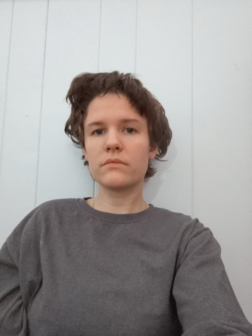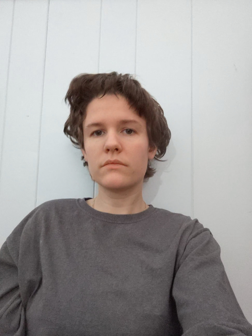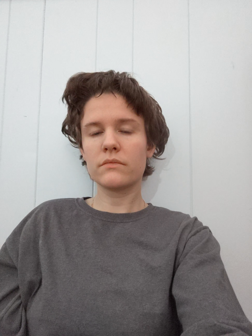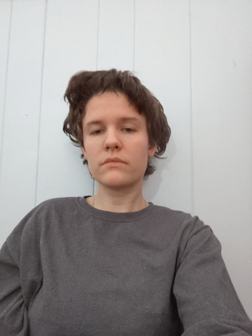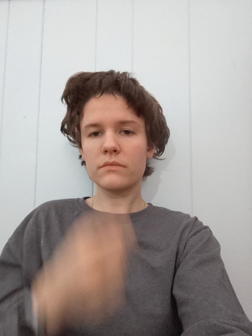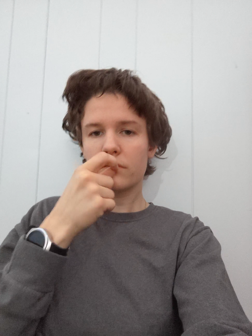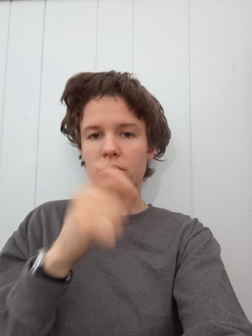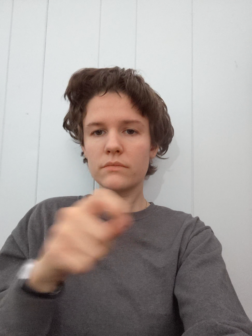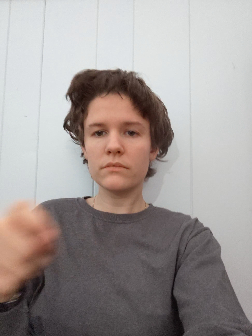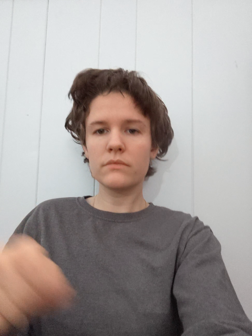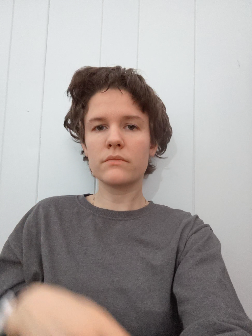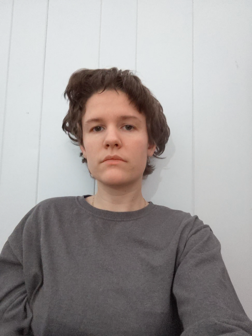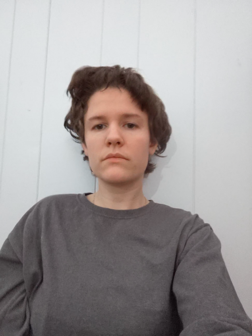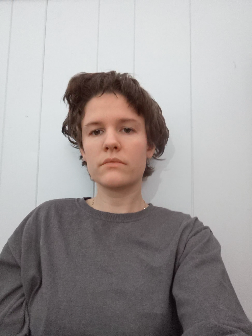pen